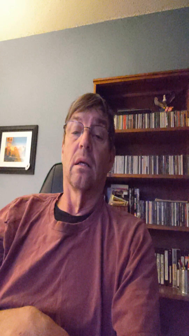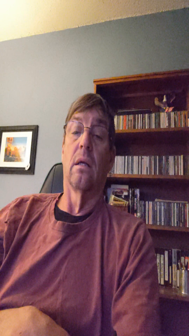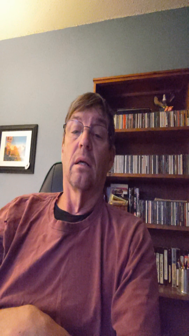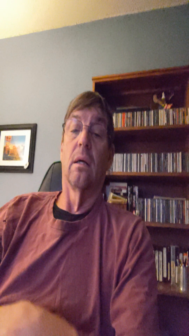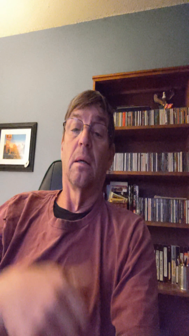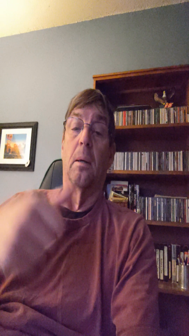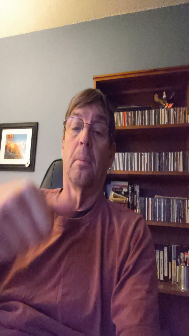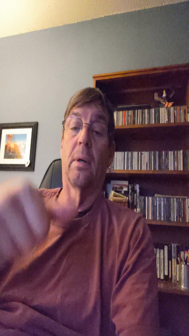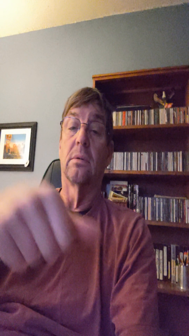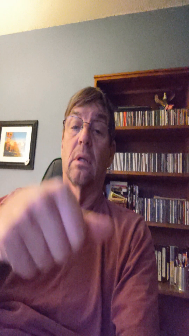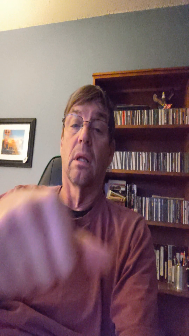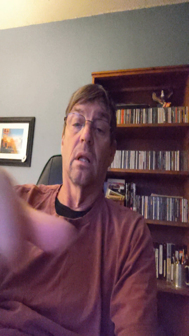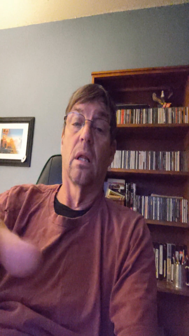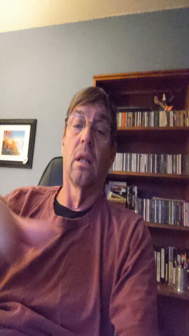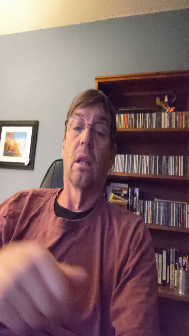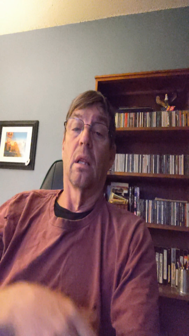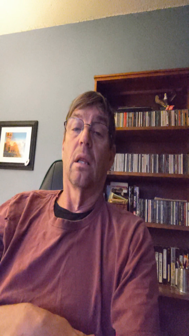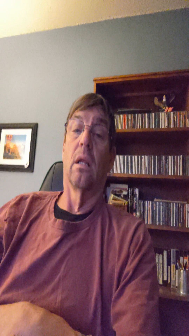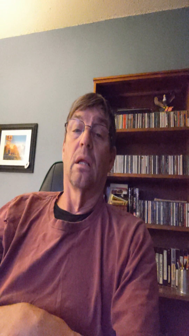puzzle